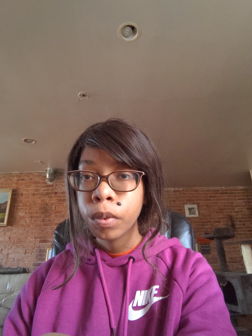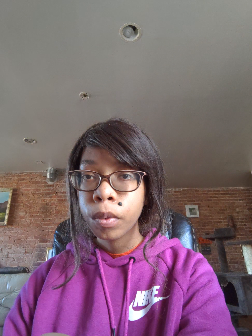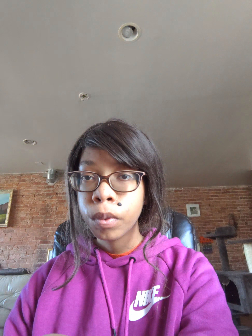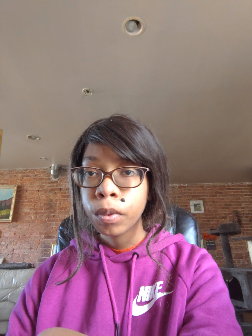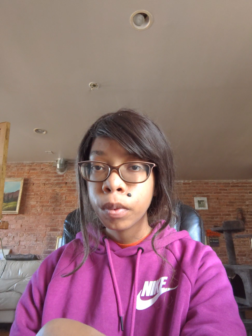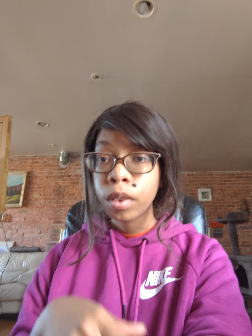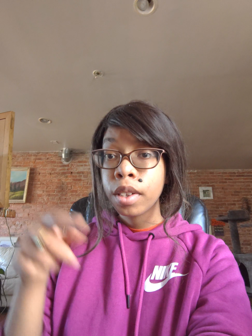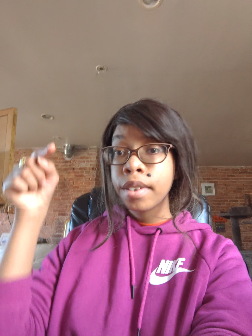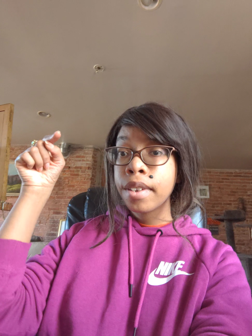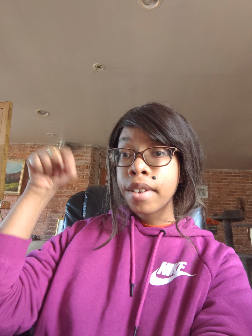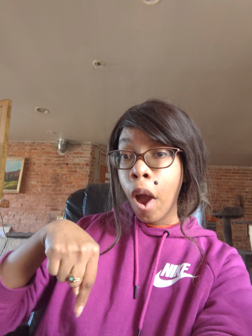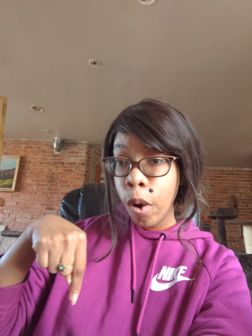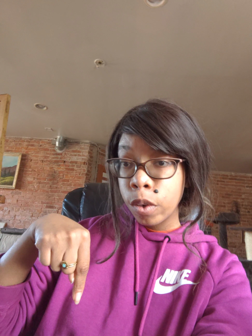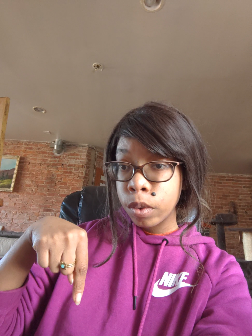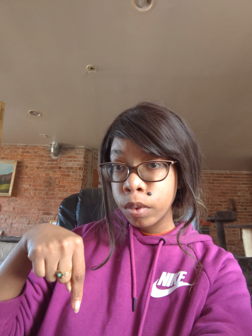down